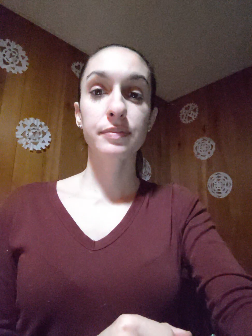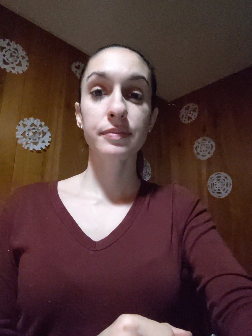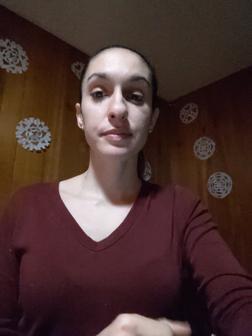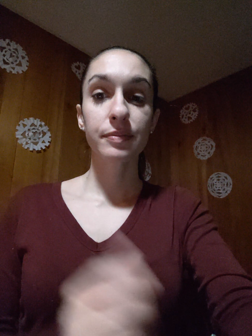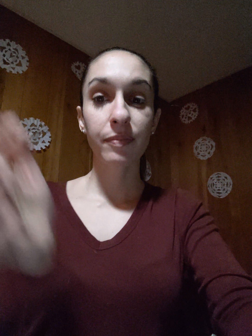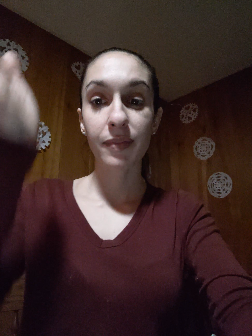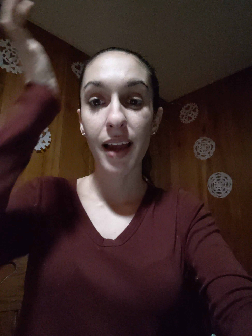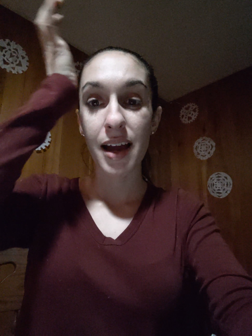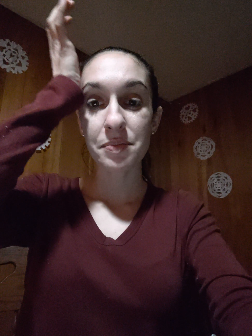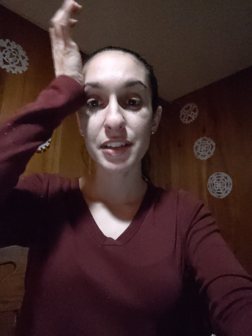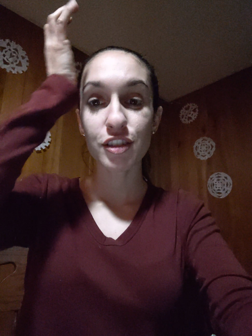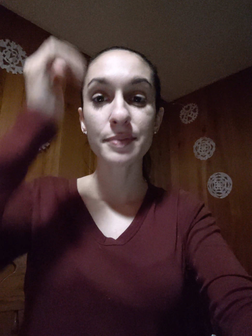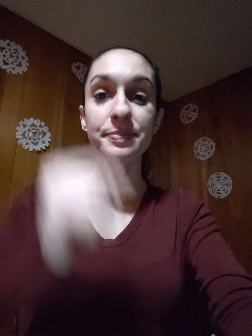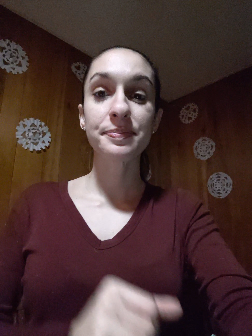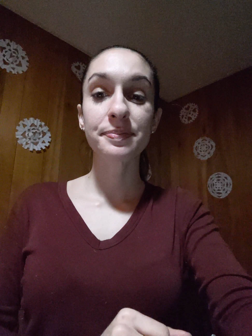garbage